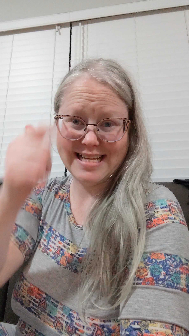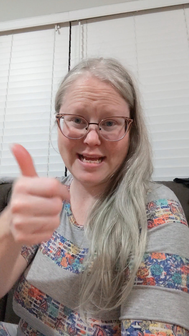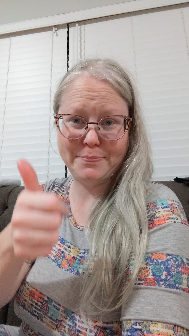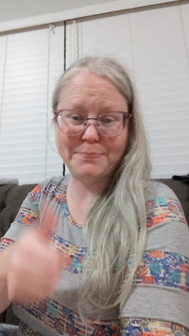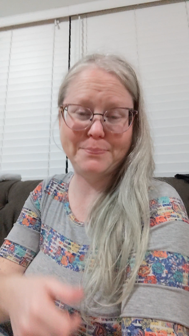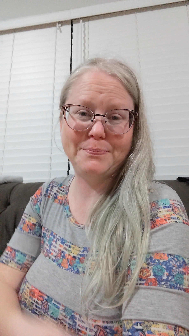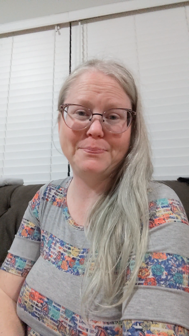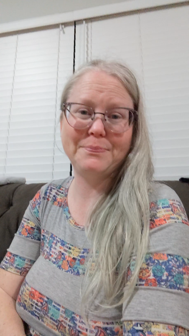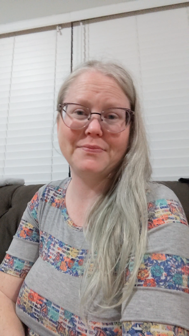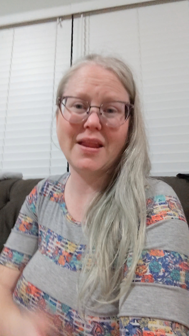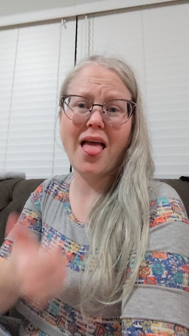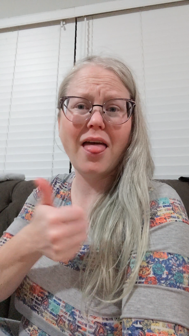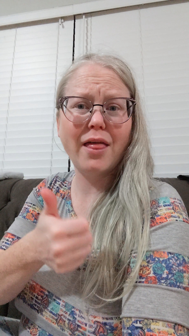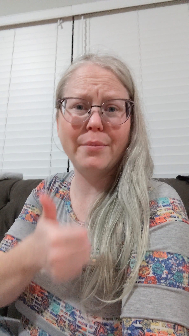help